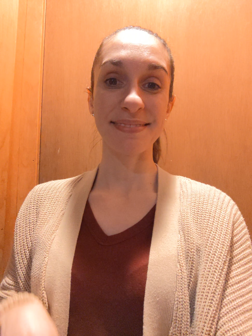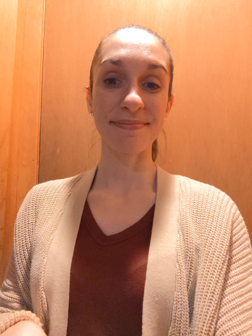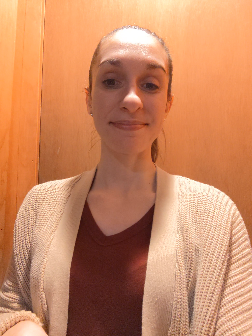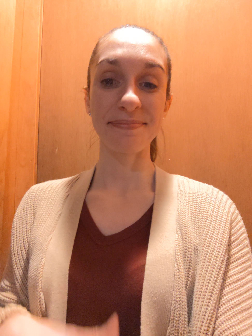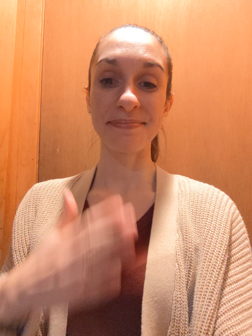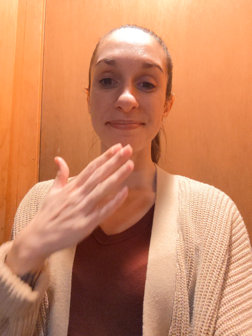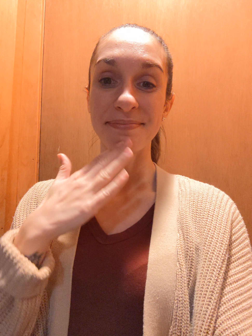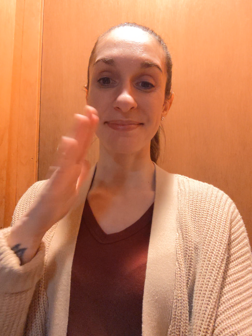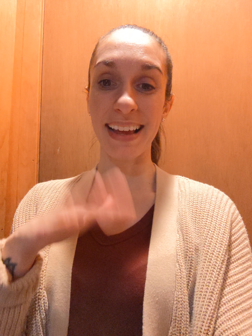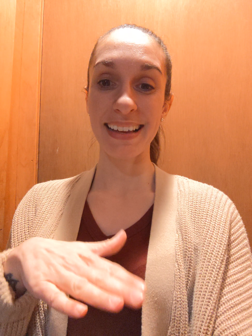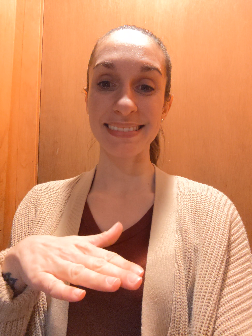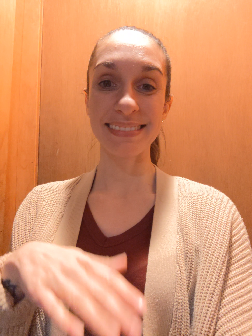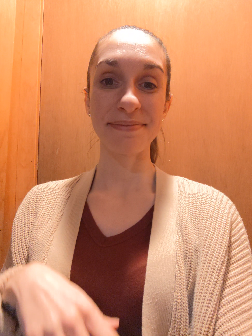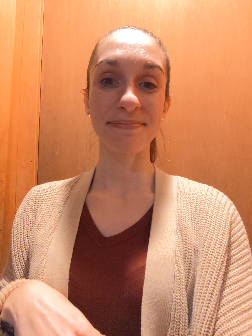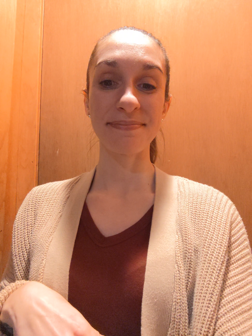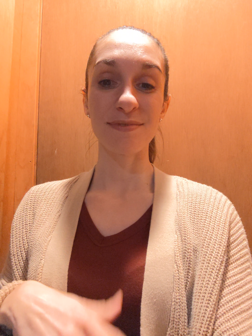bad